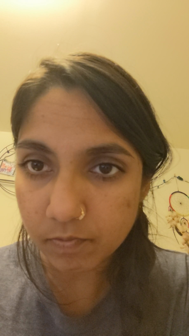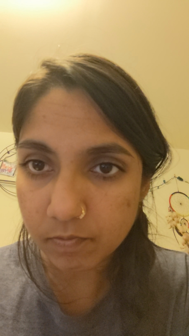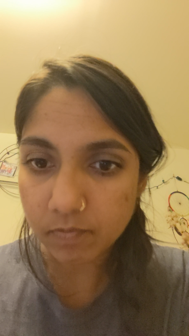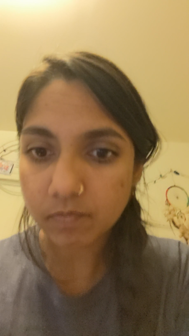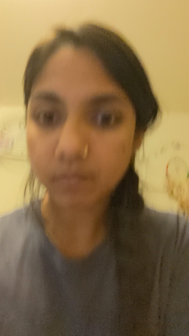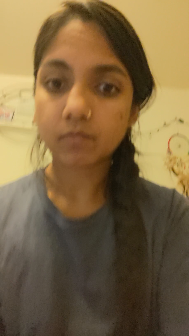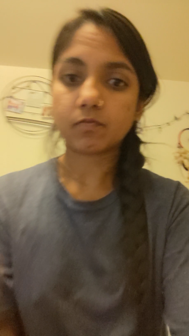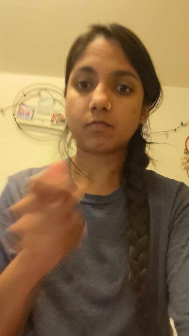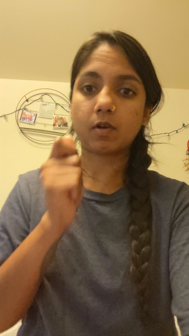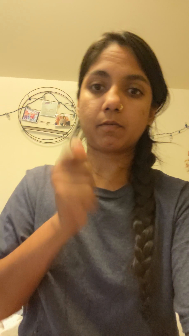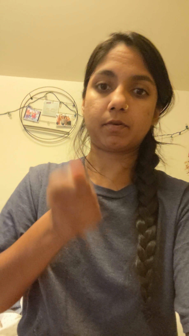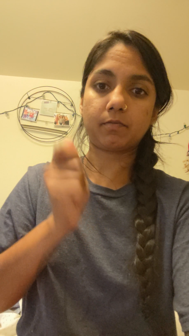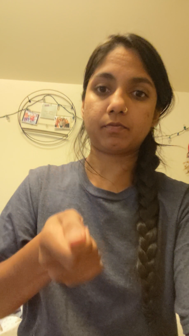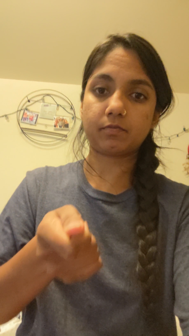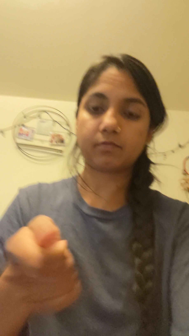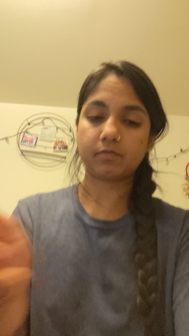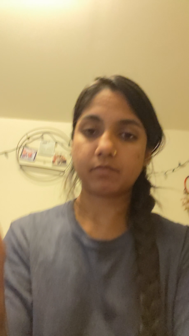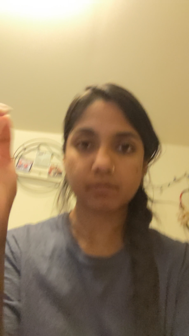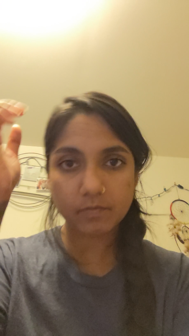hammer